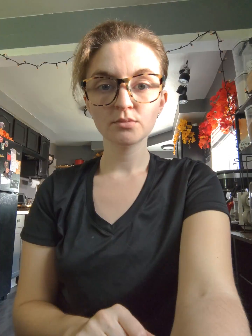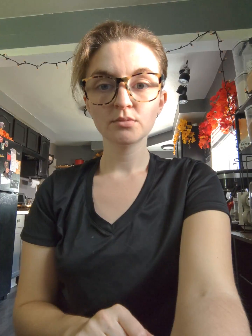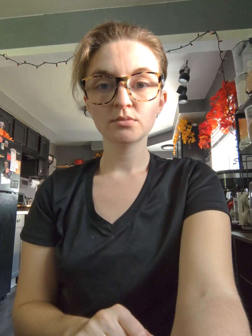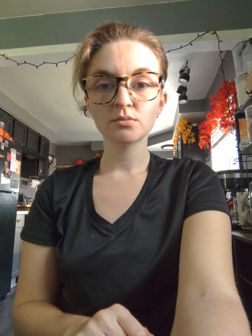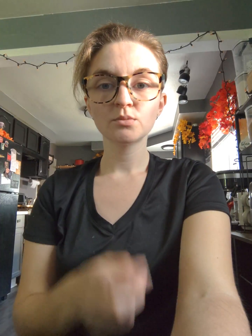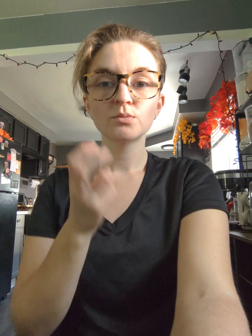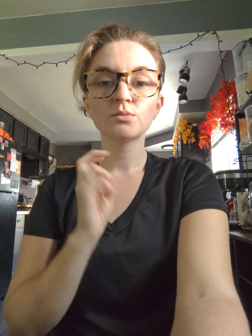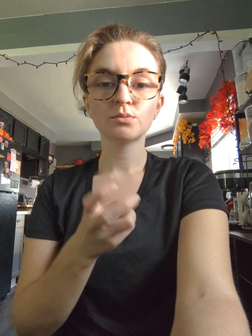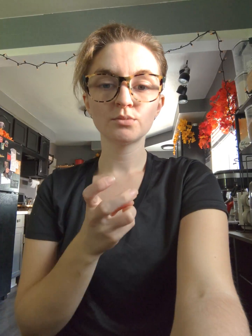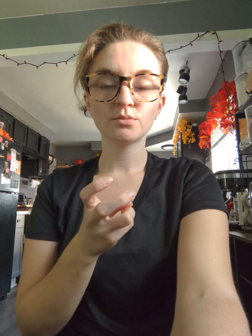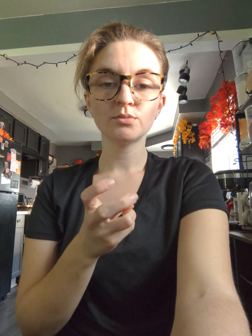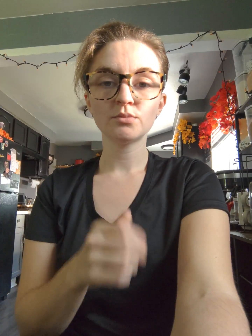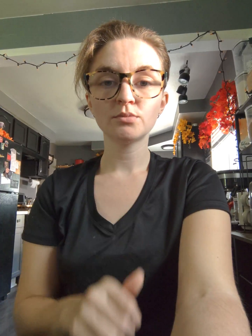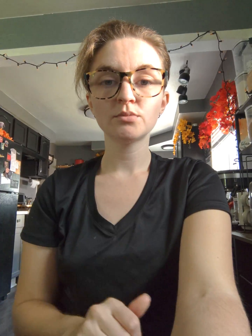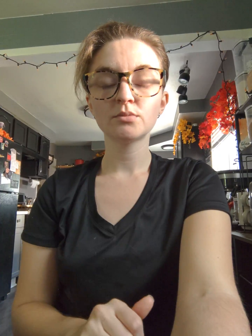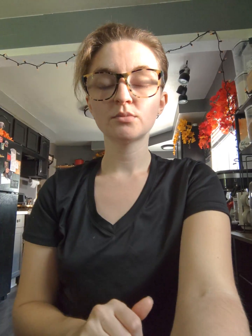hard